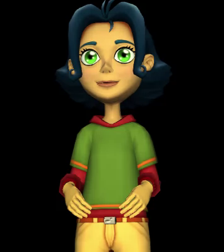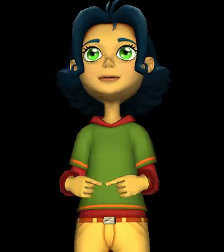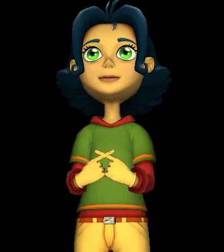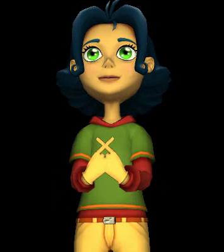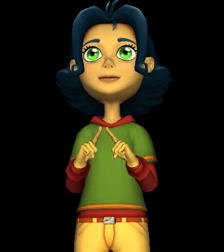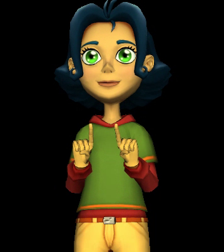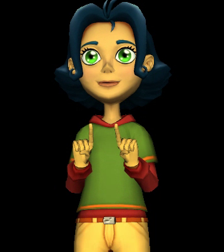مختلف